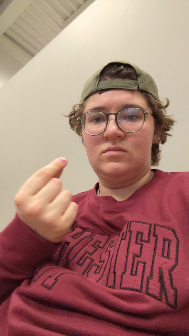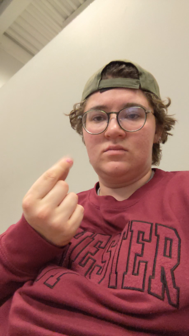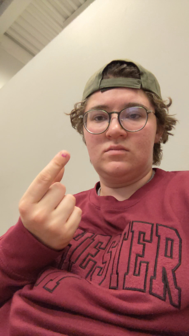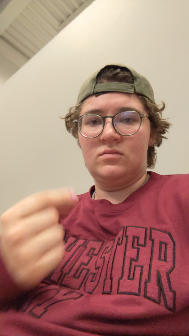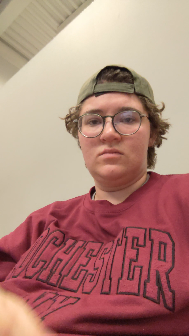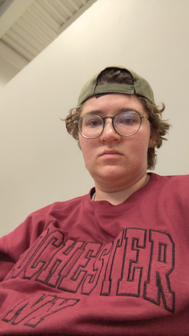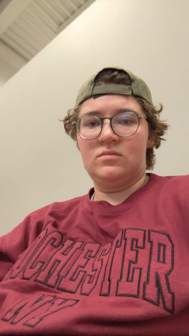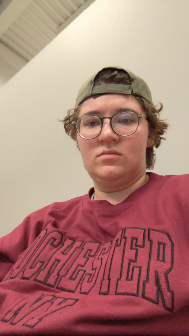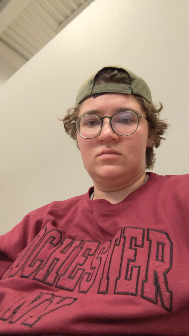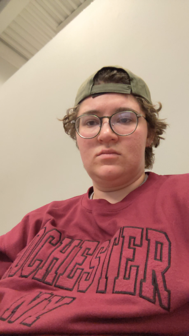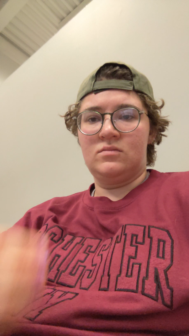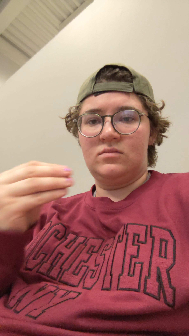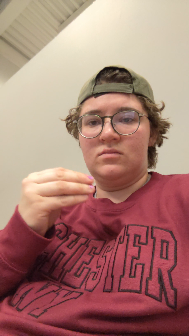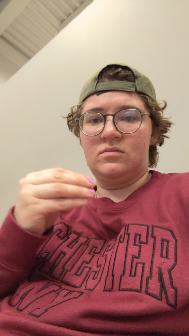more